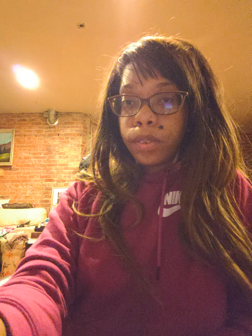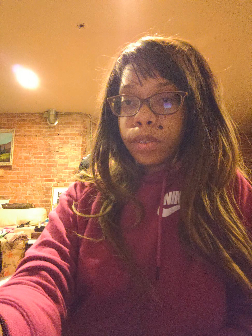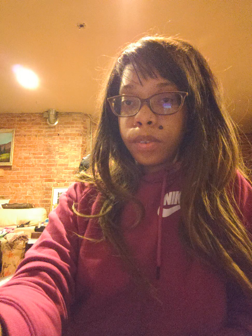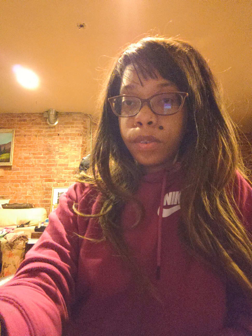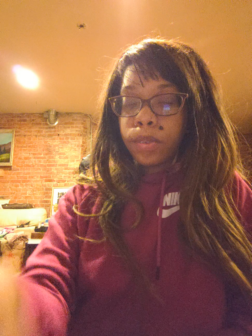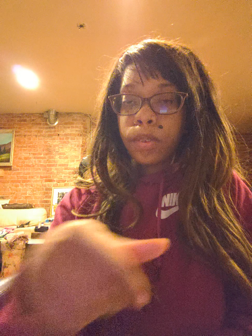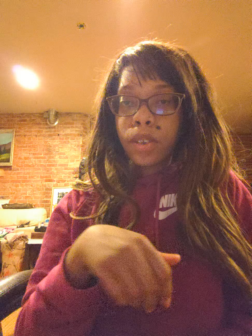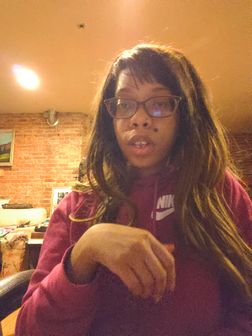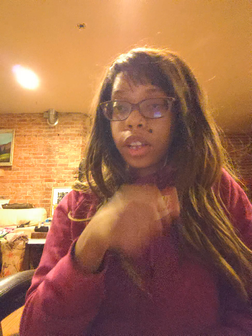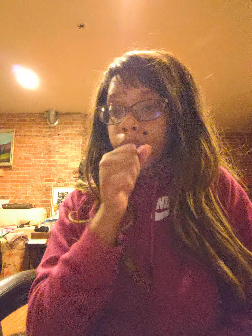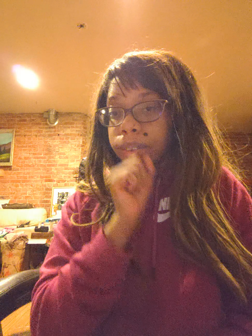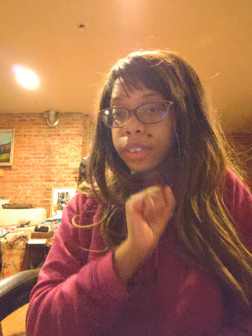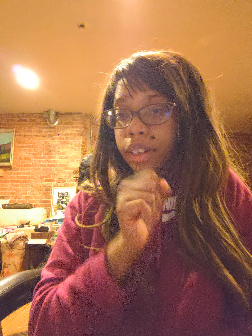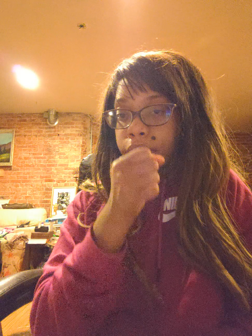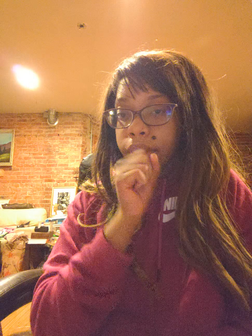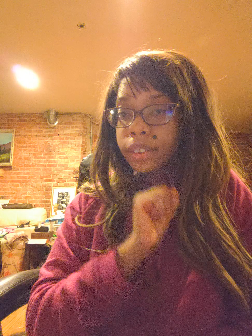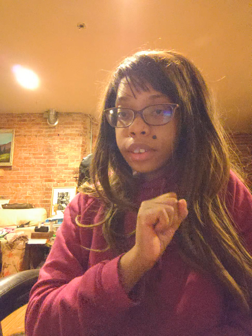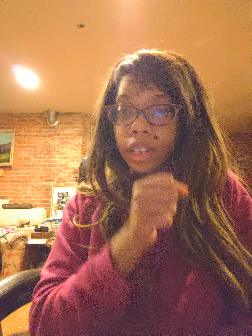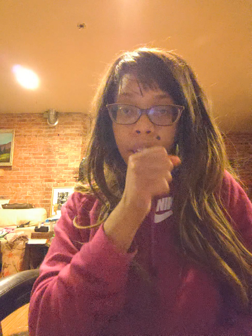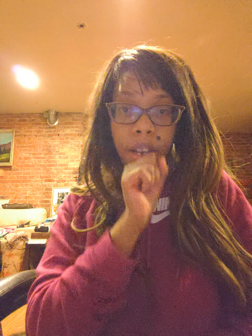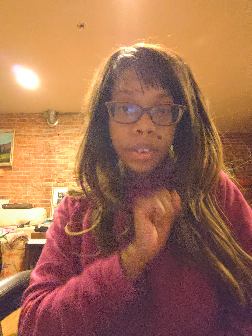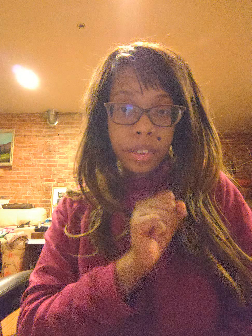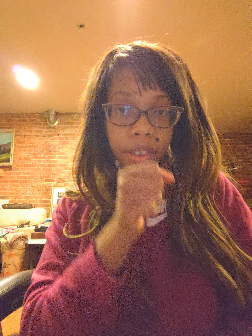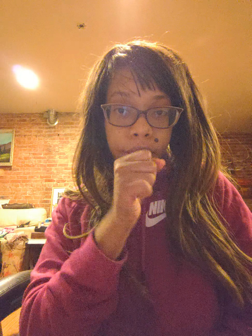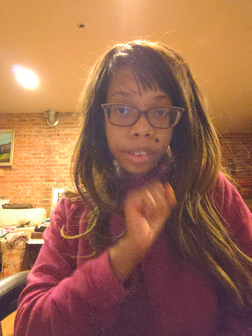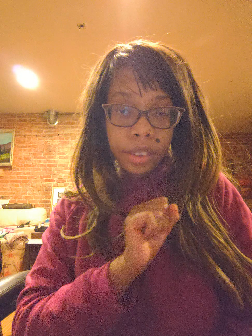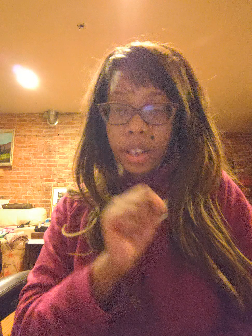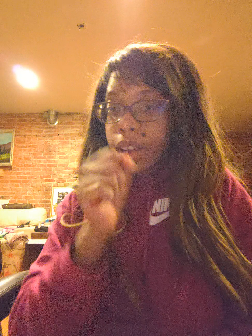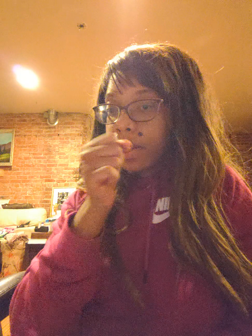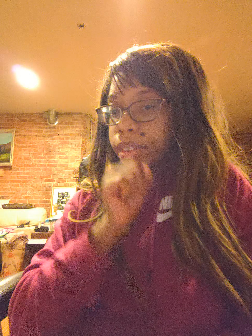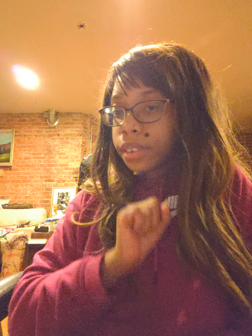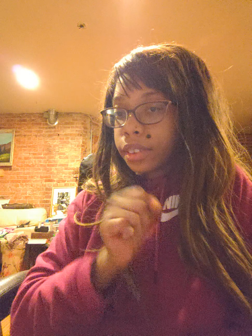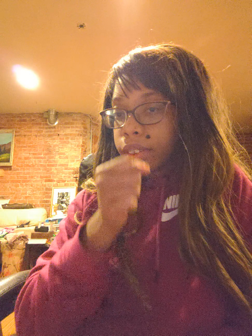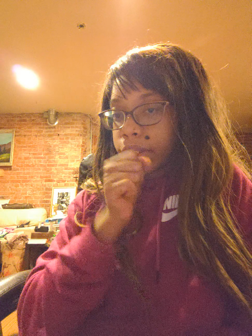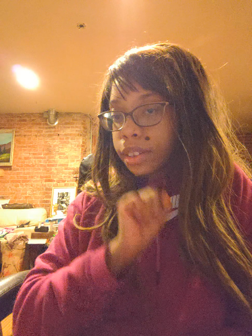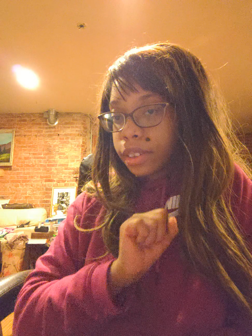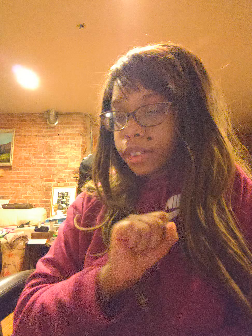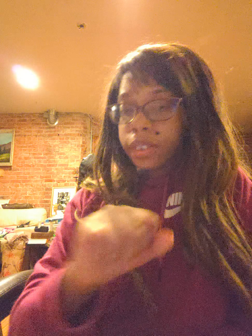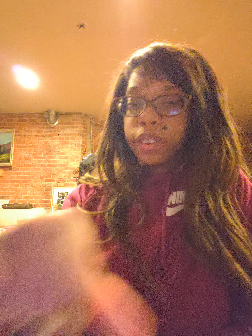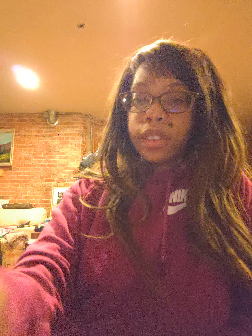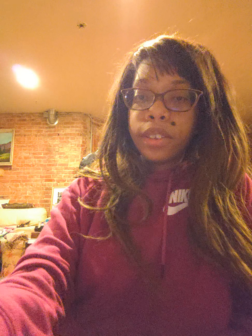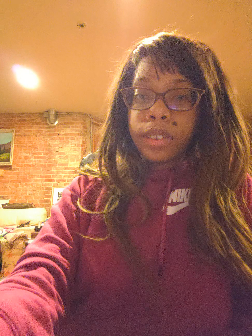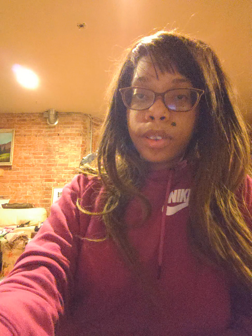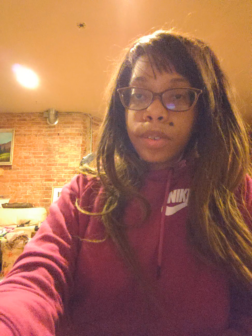ice cream